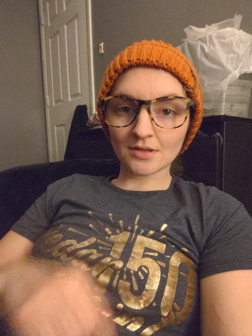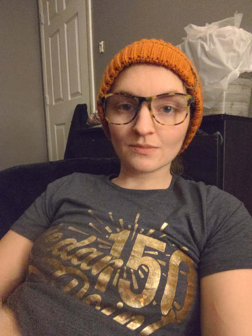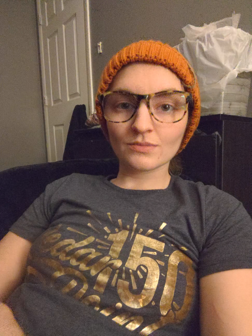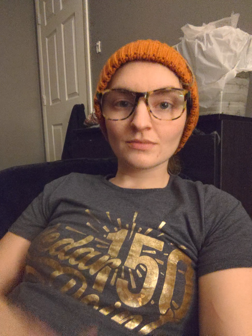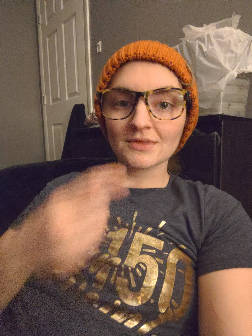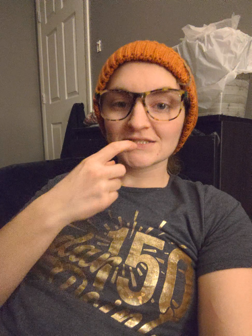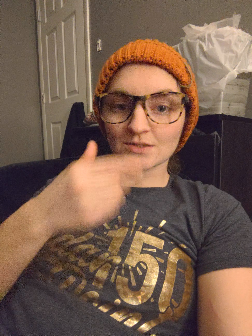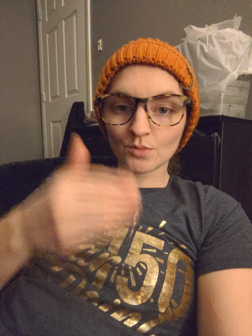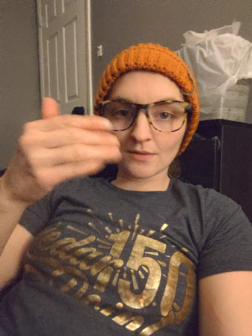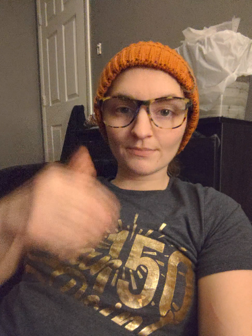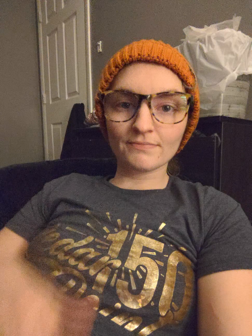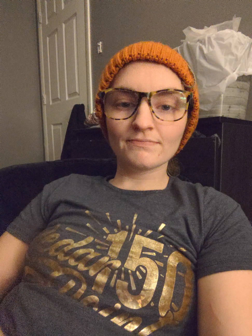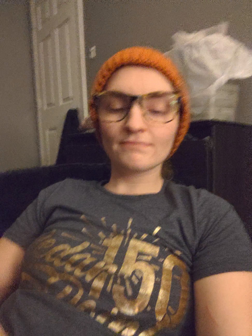window